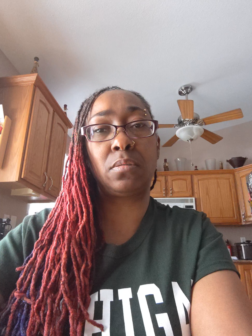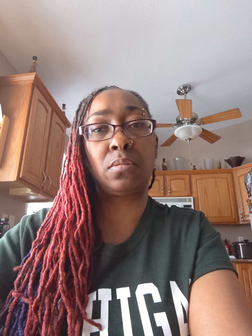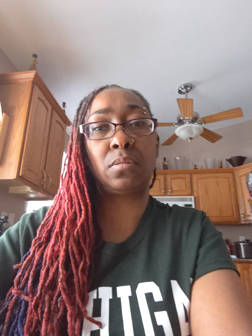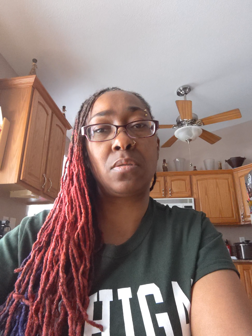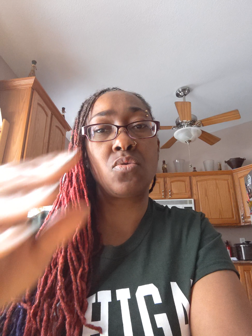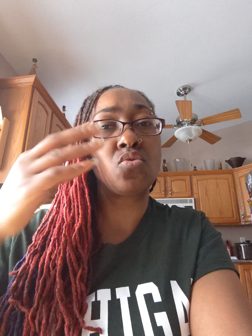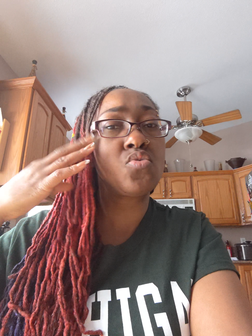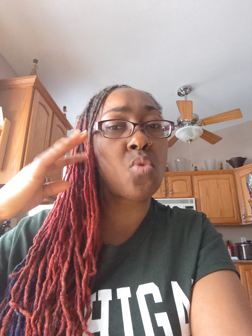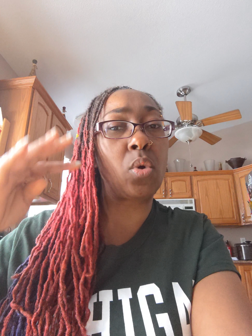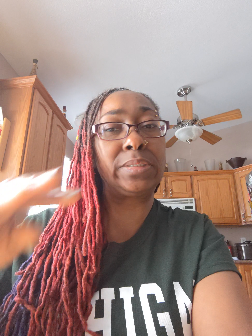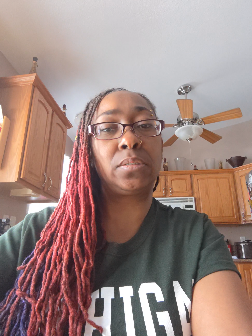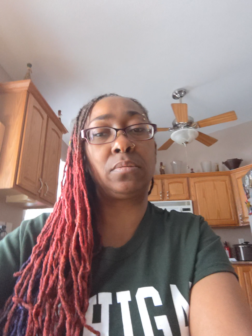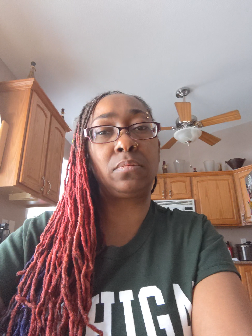noisy